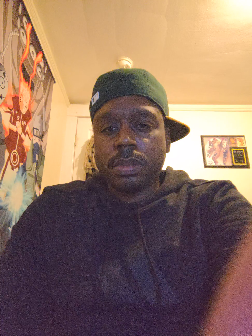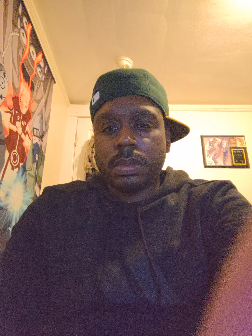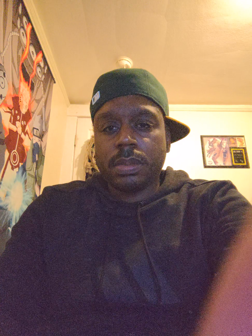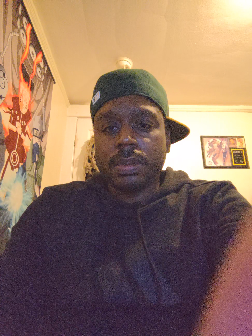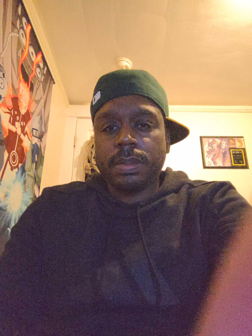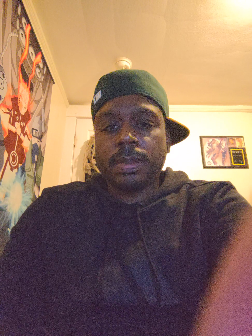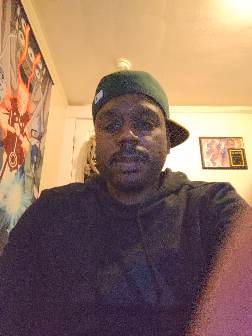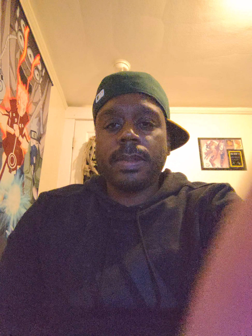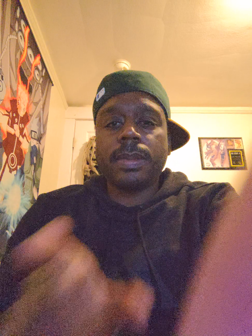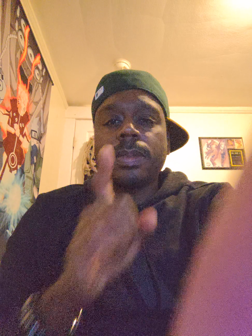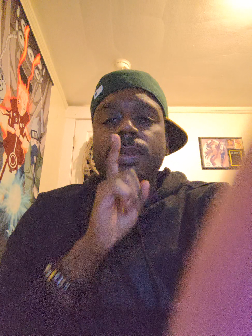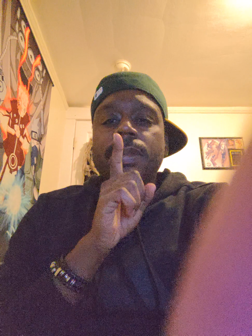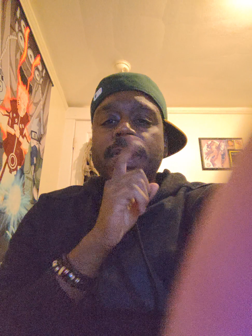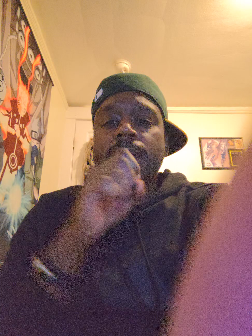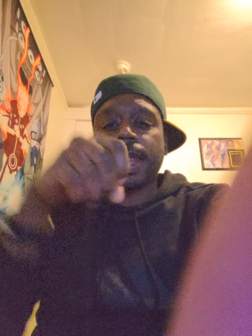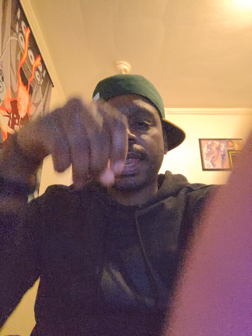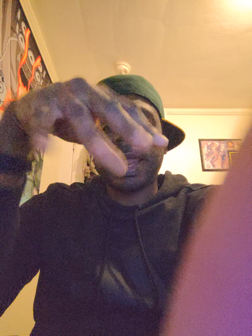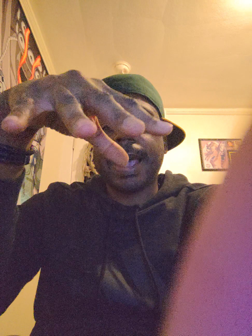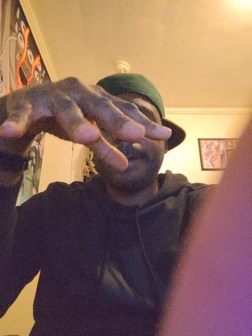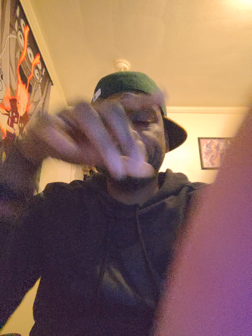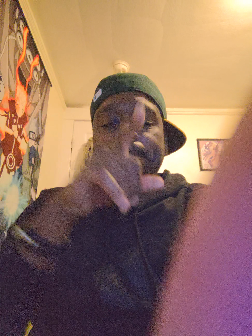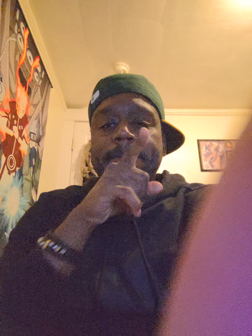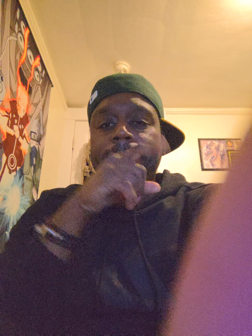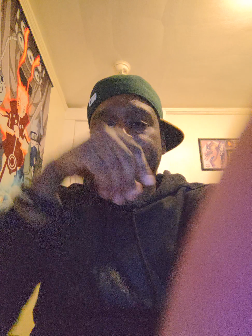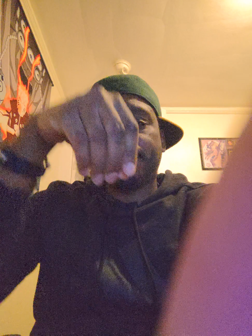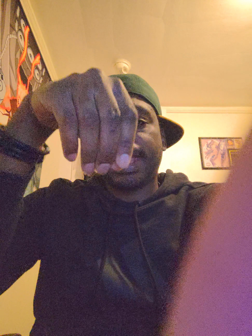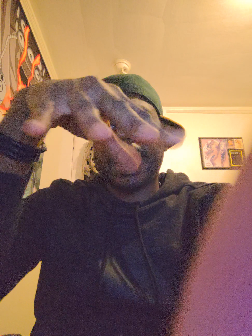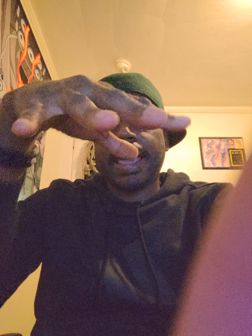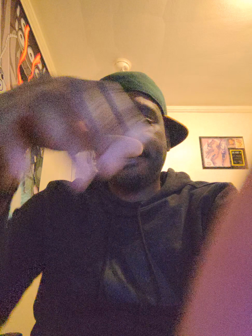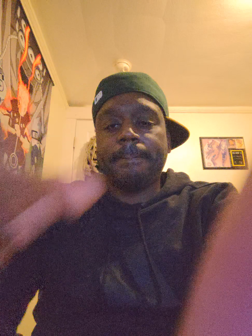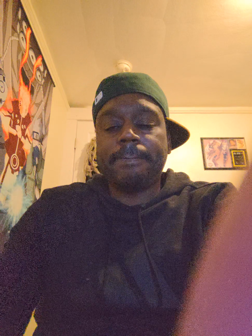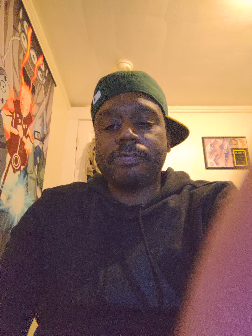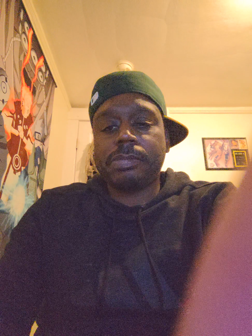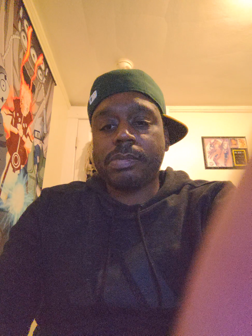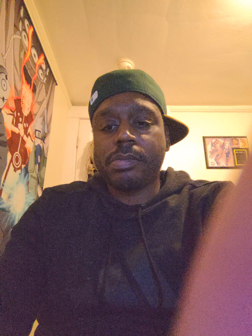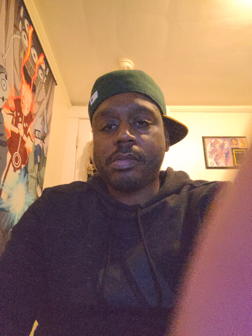lamp